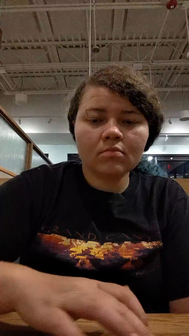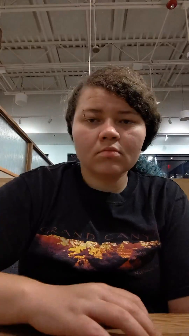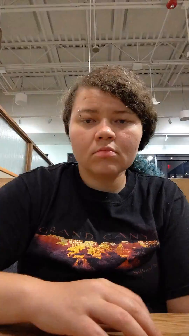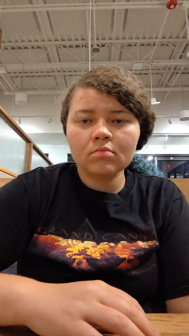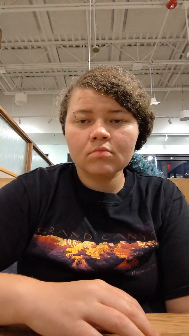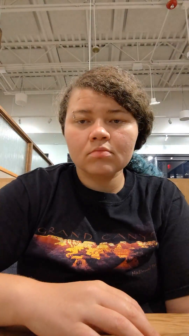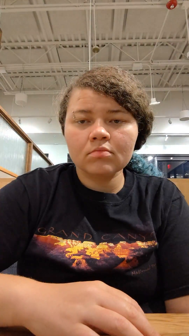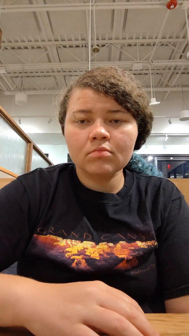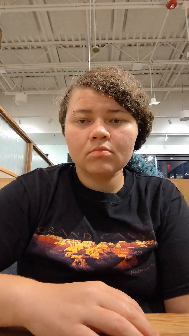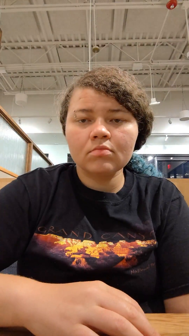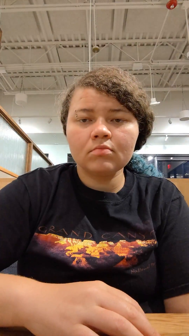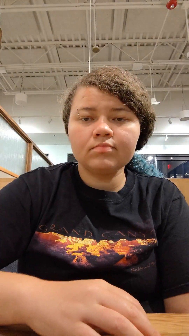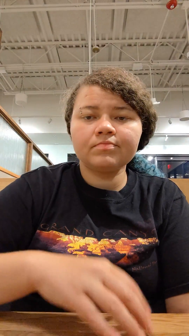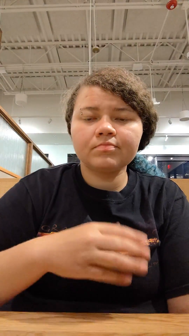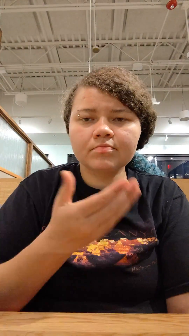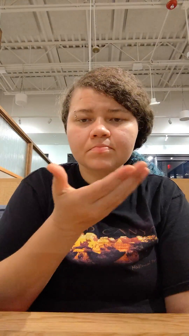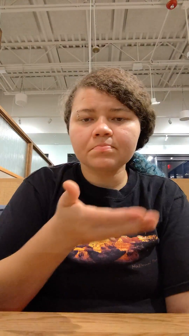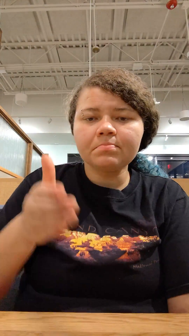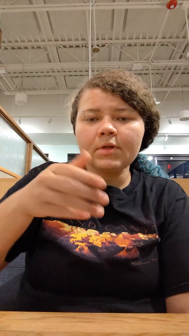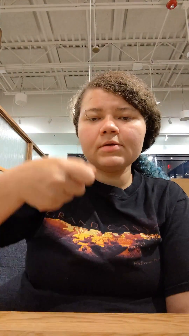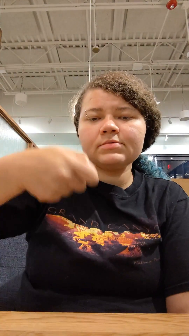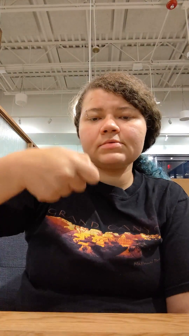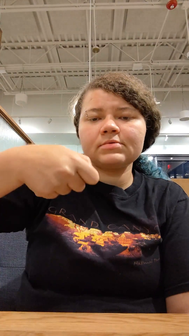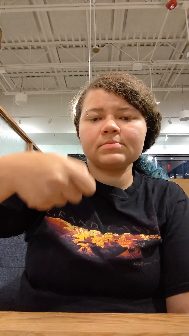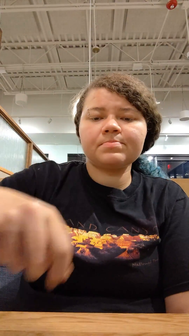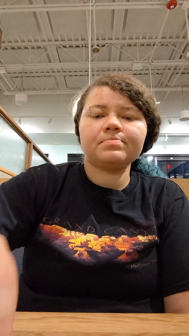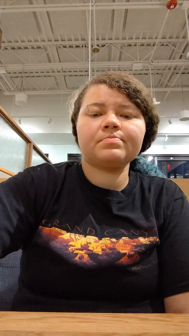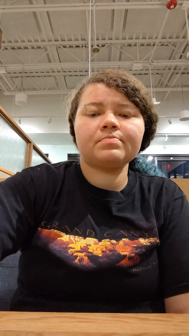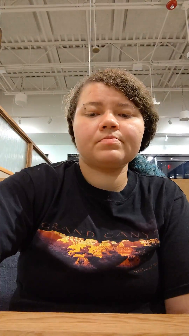basket